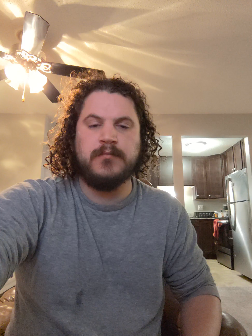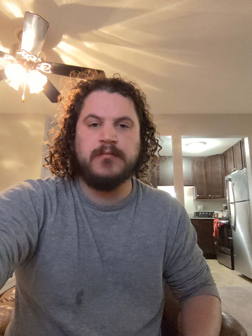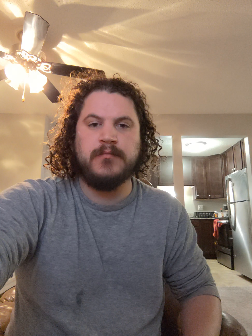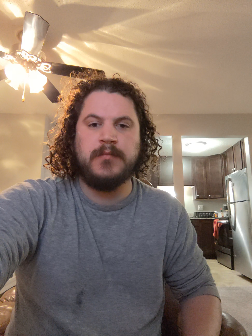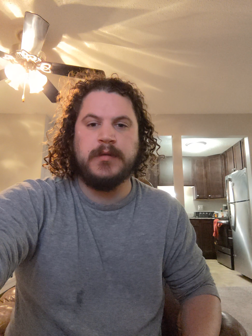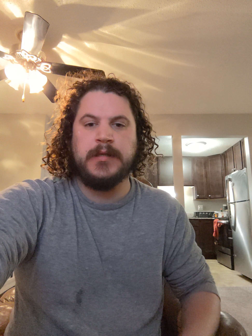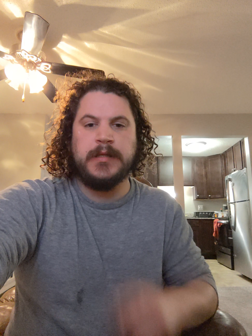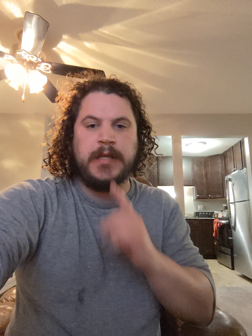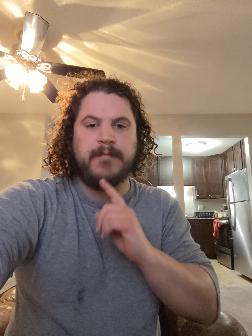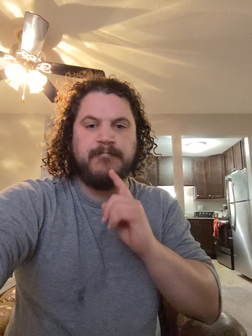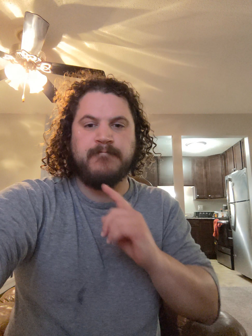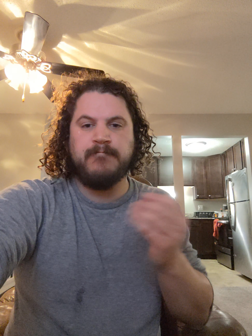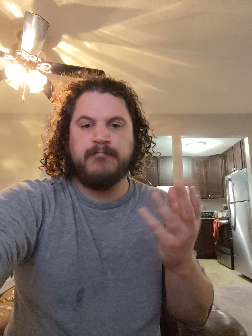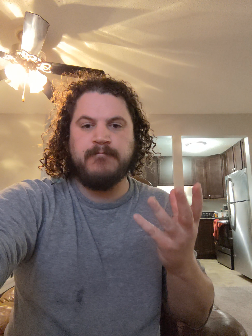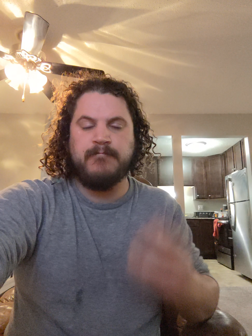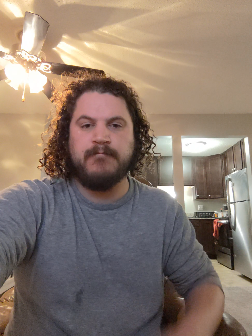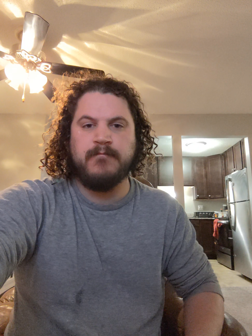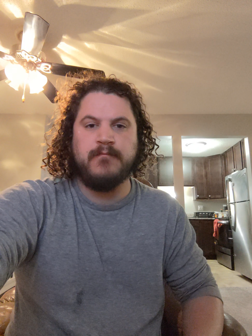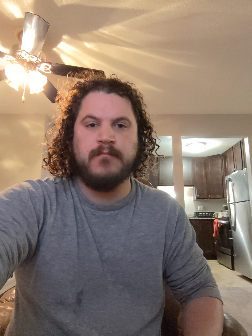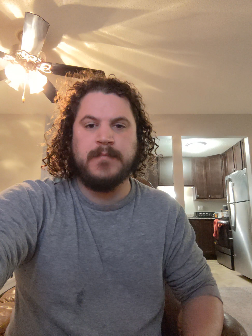lamp